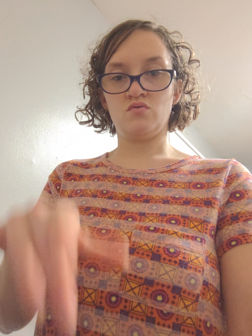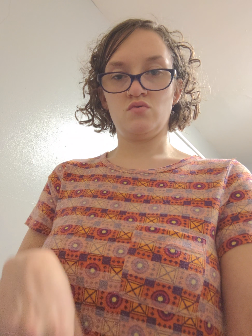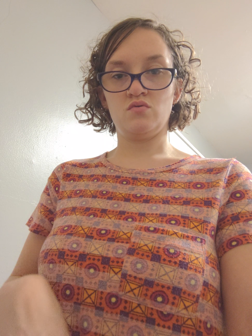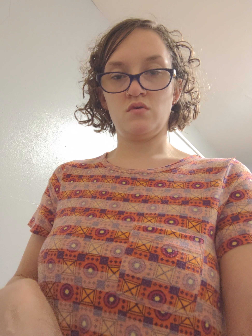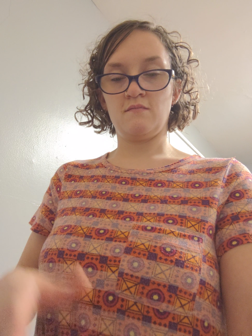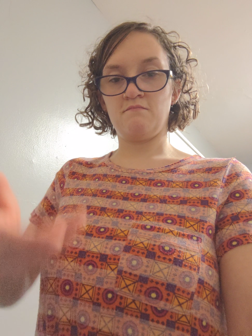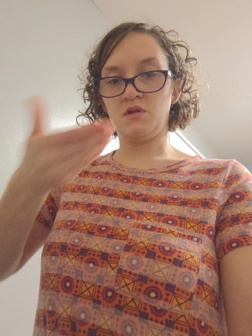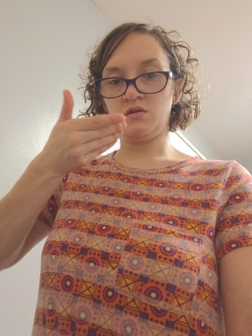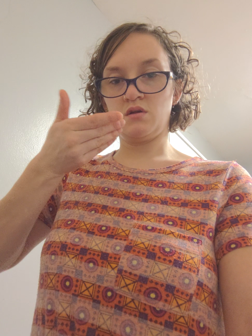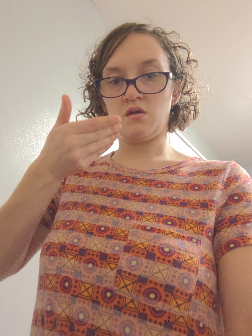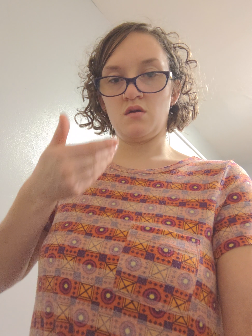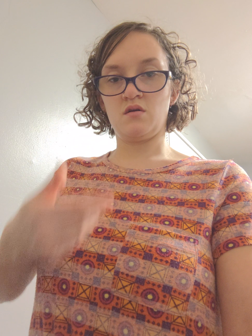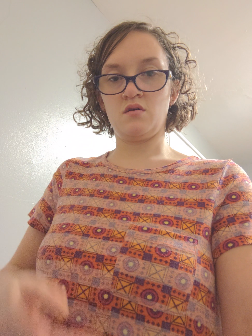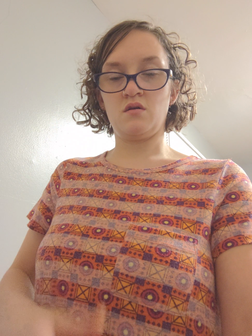pizza